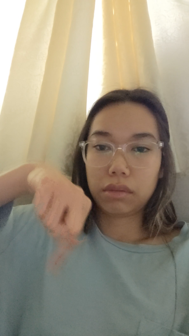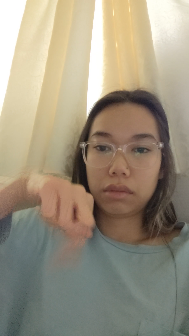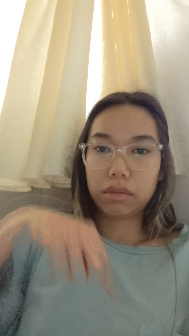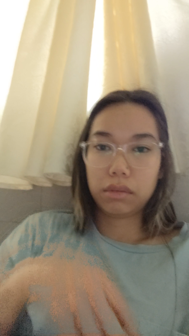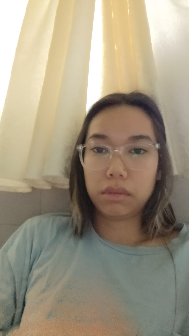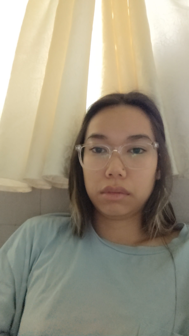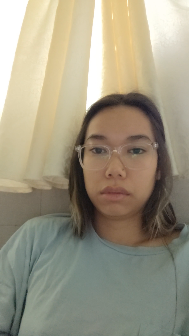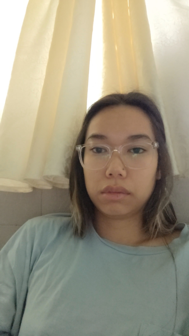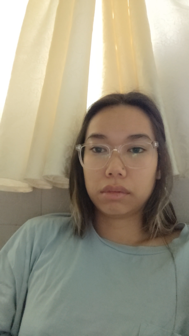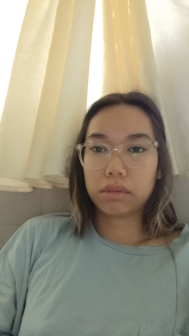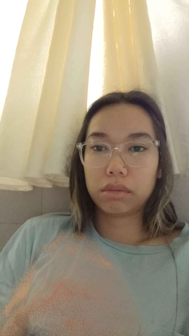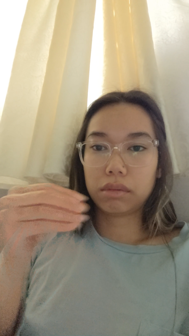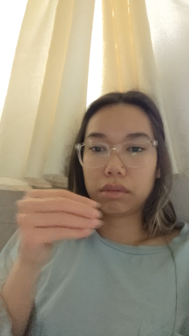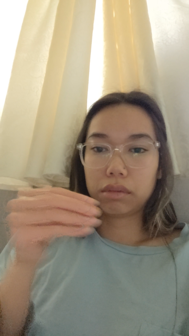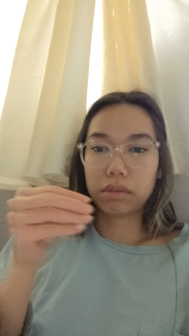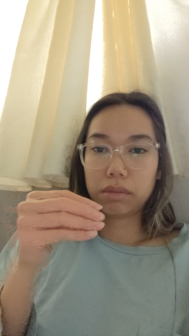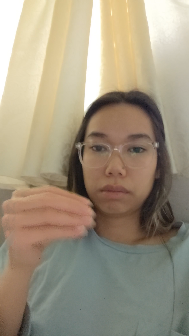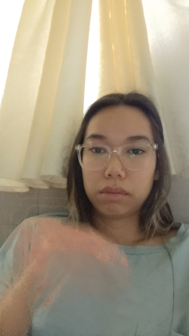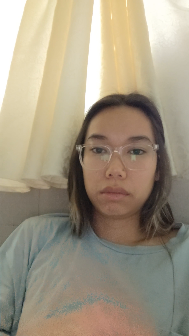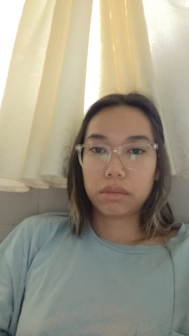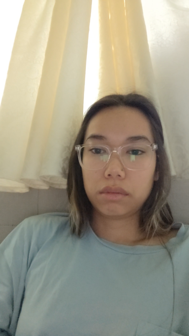more